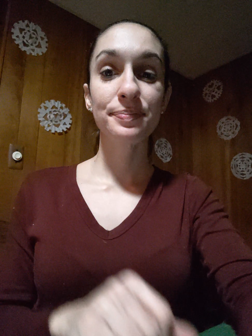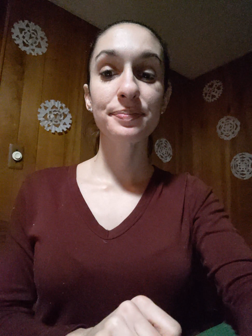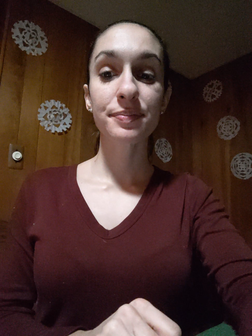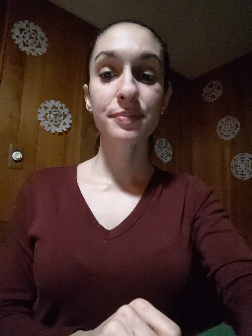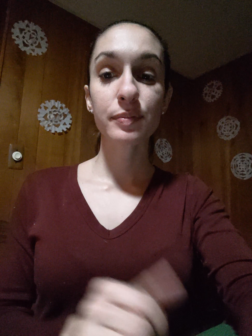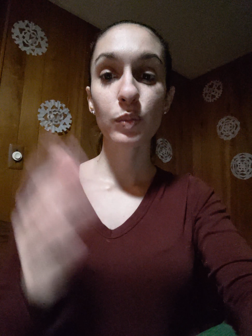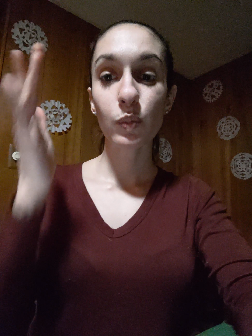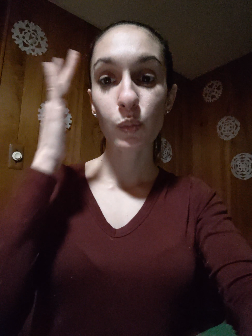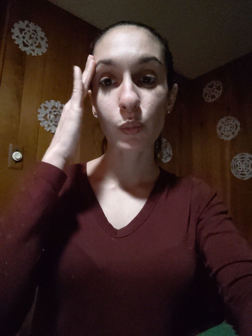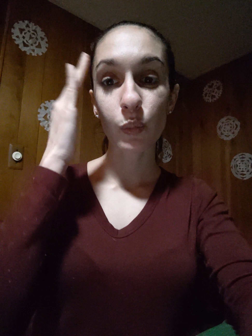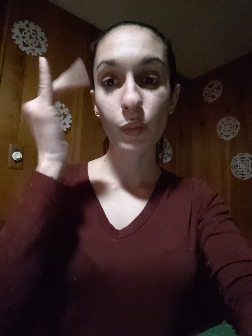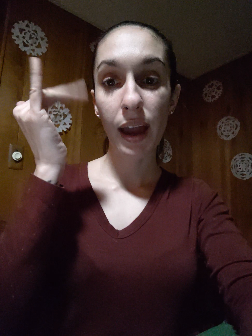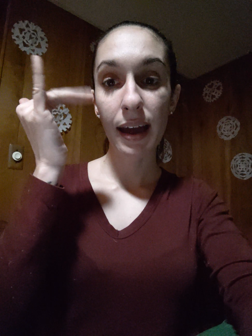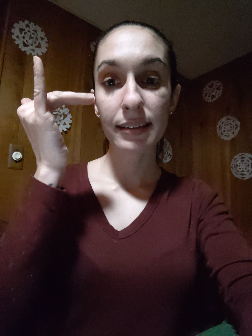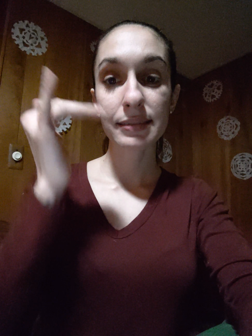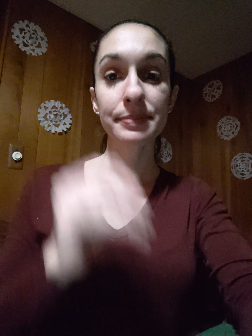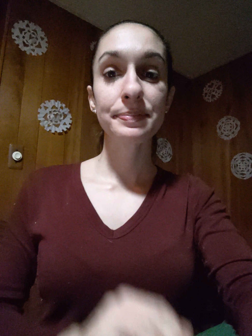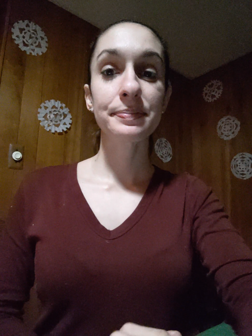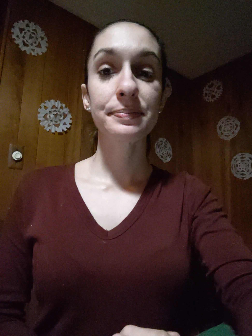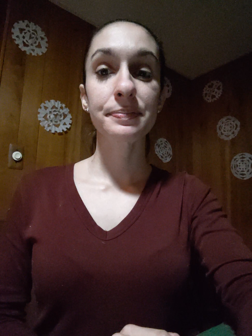why